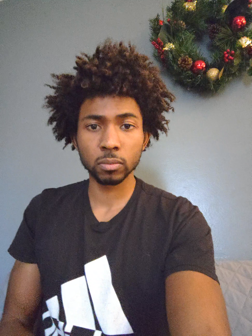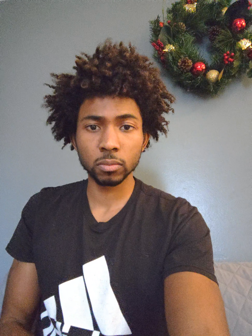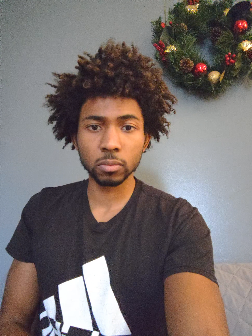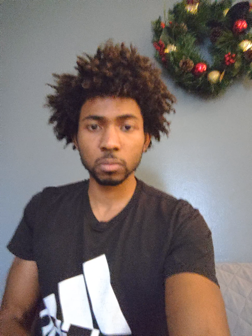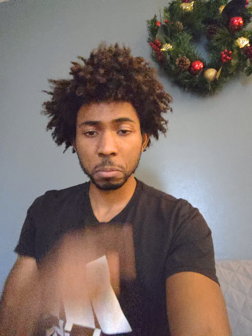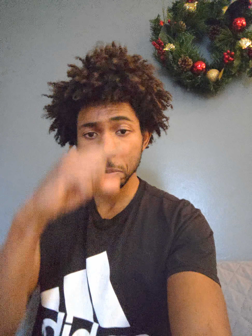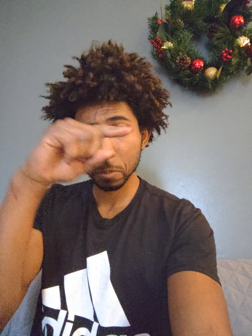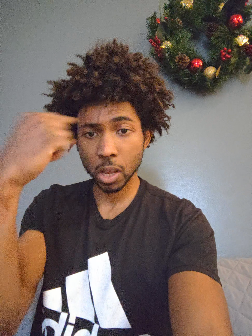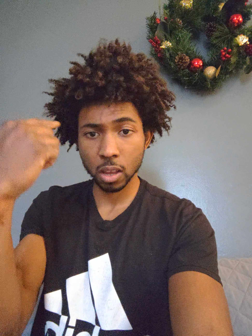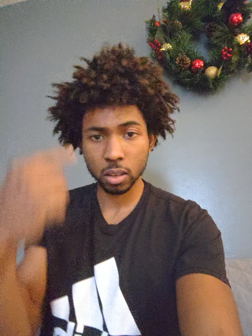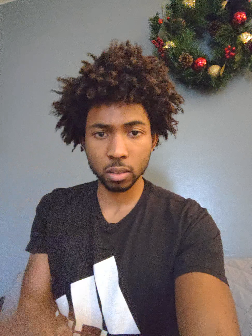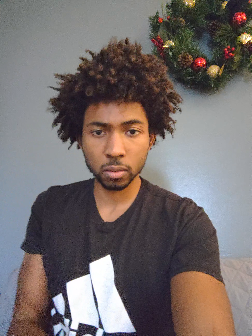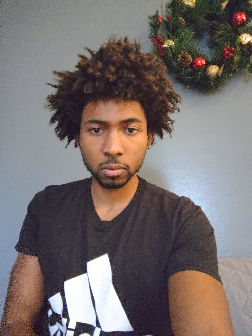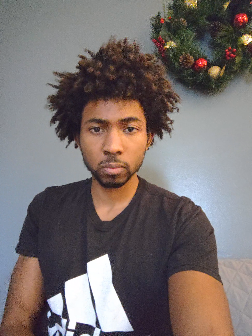black